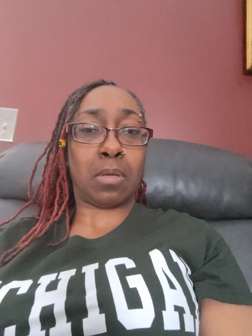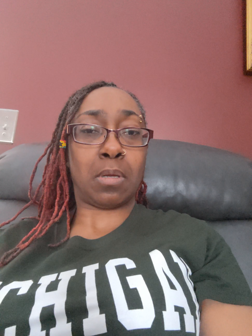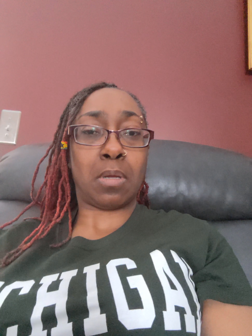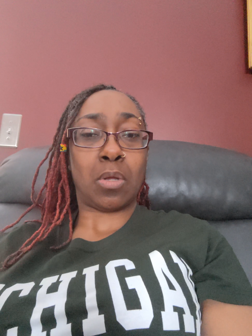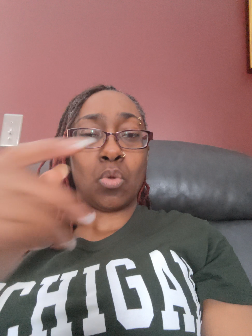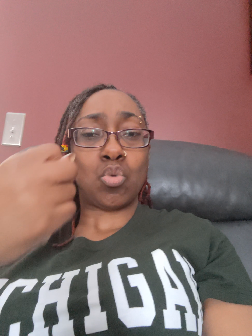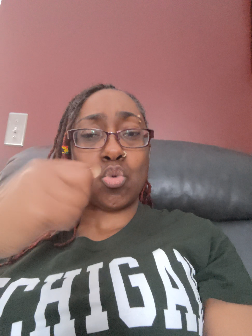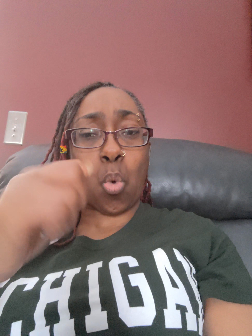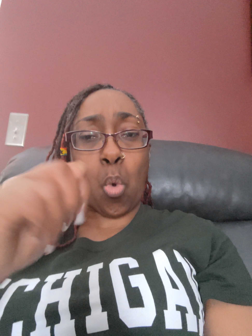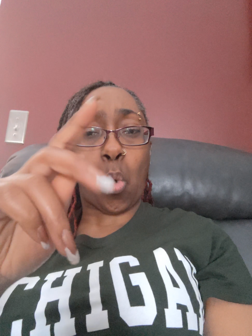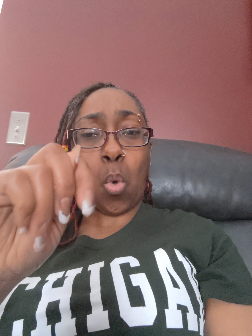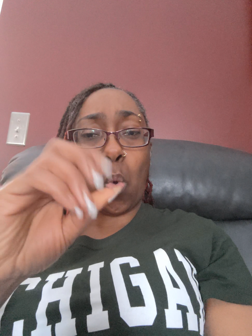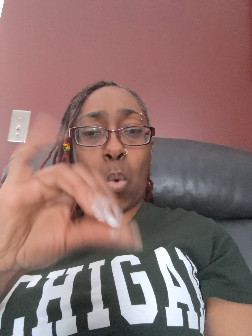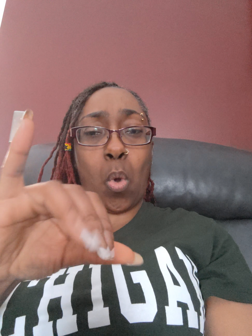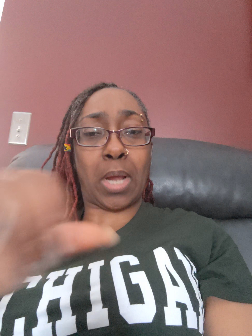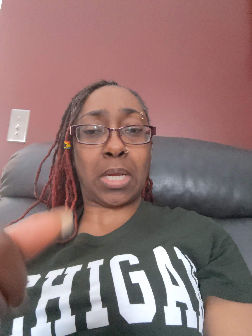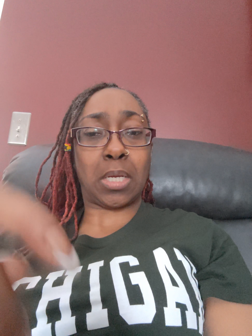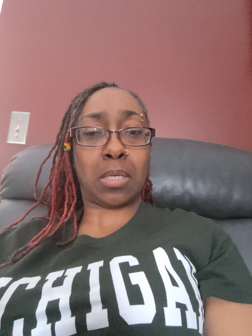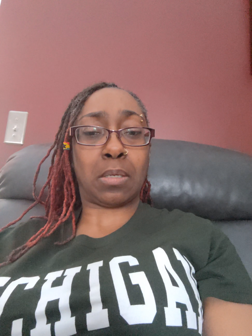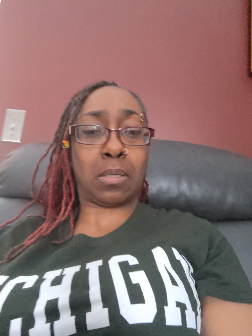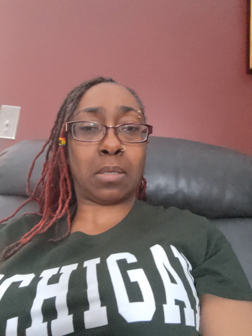toy